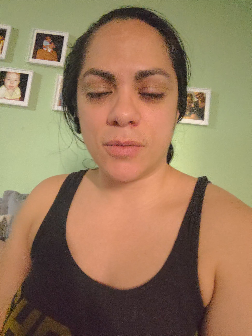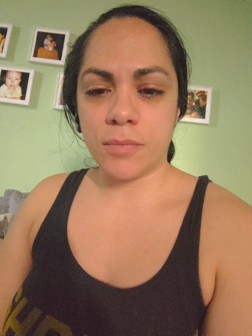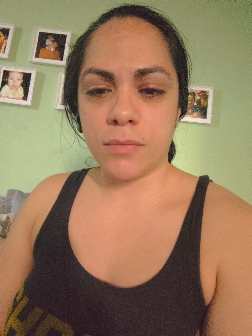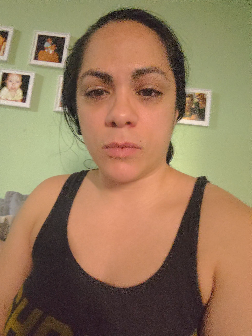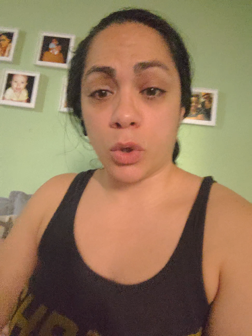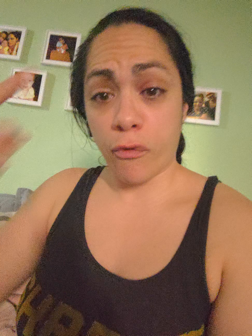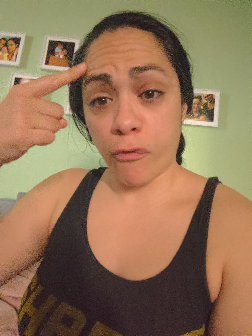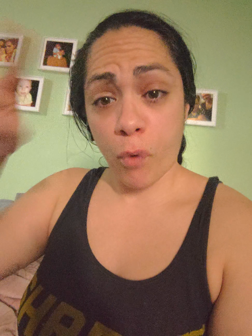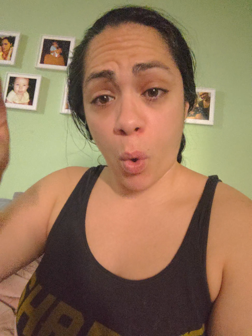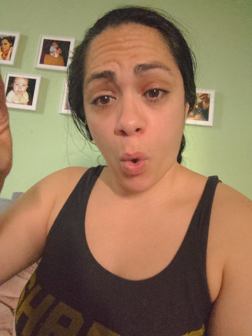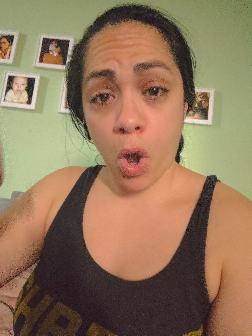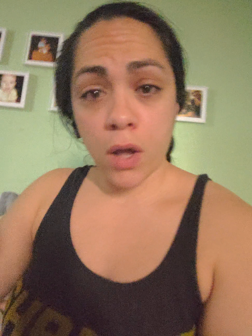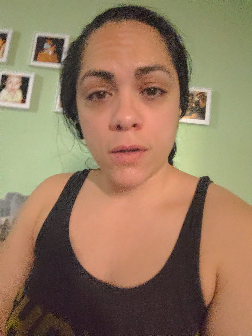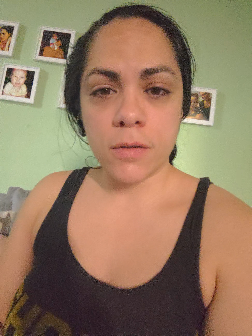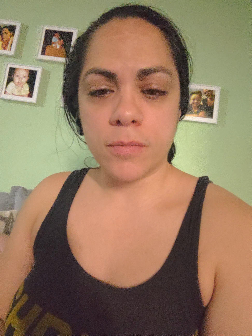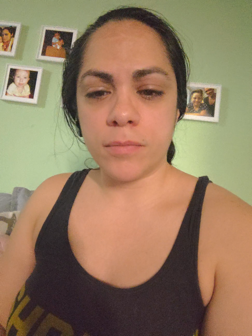for